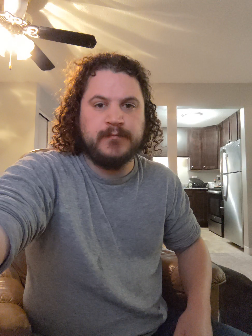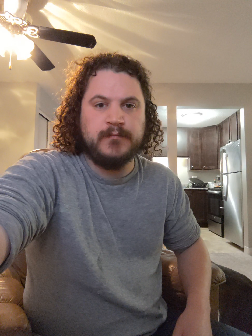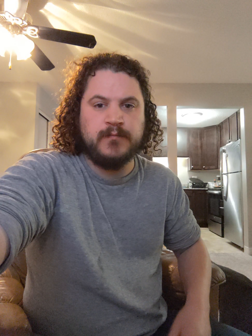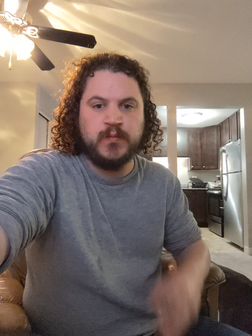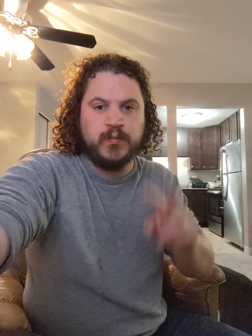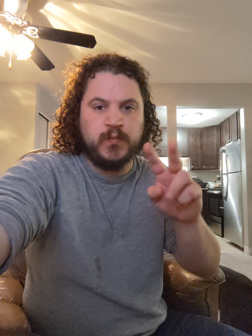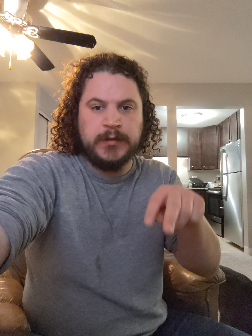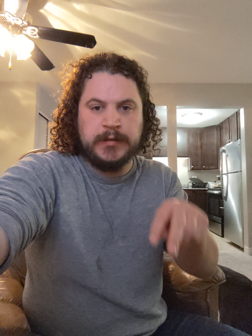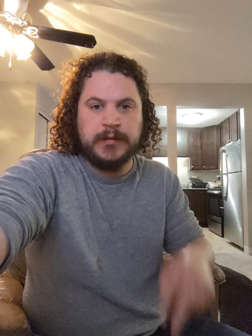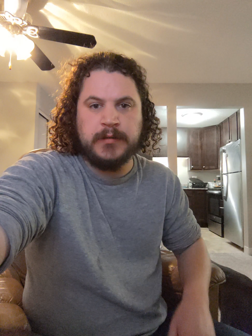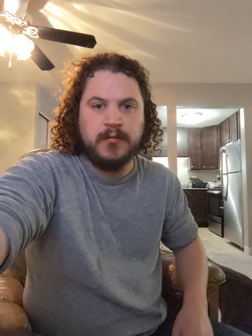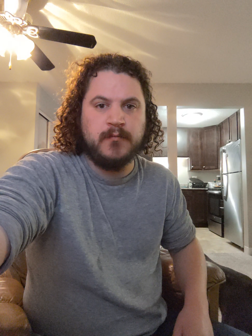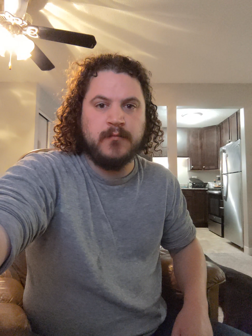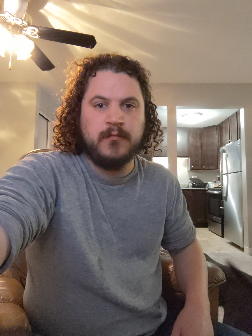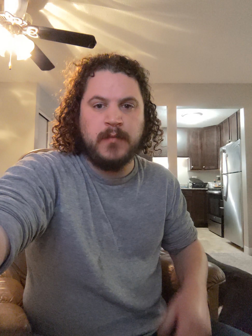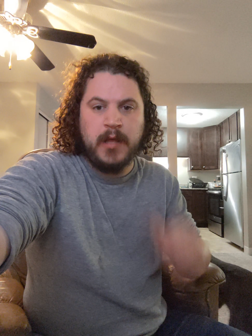read